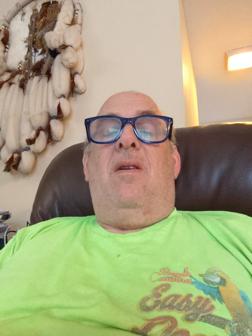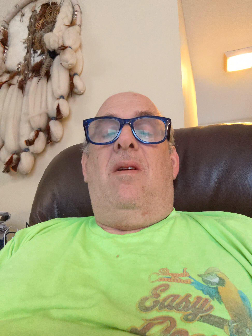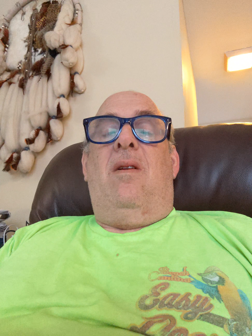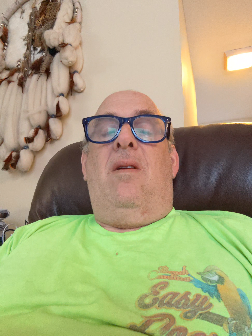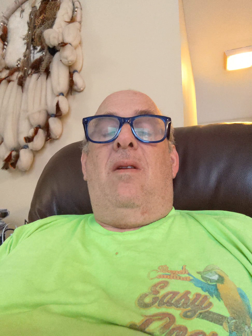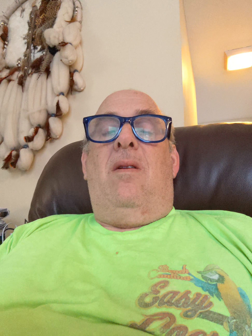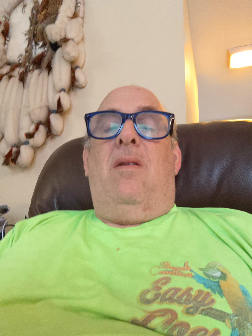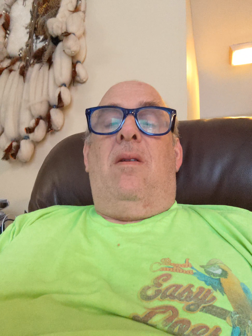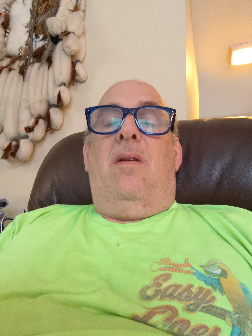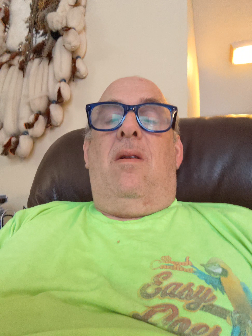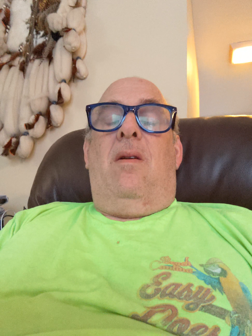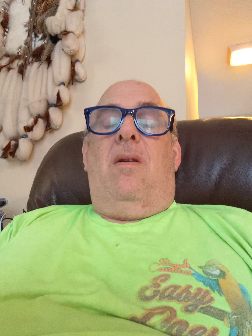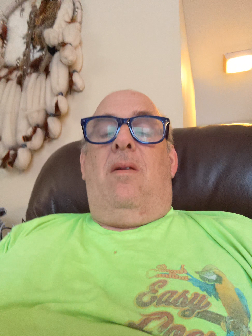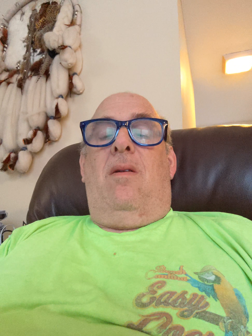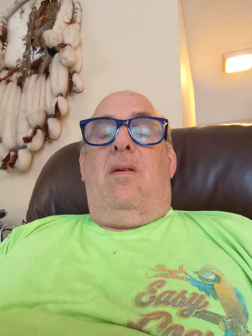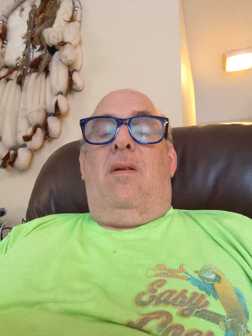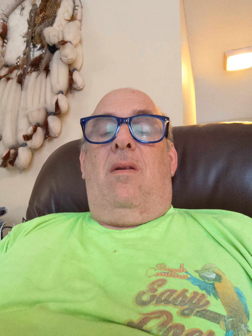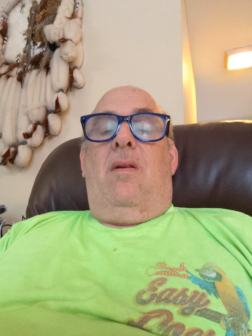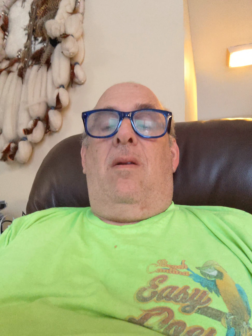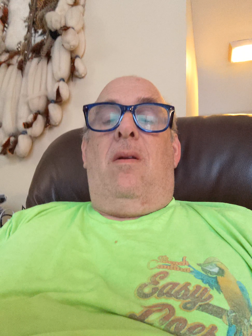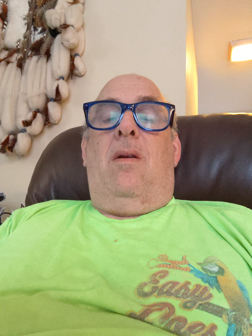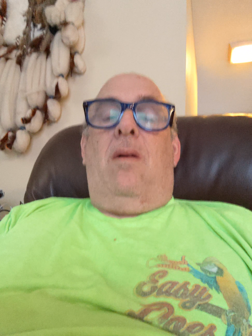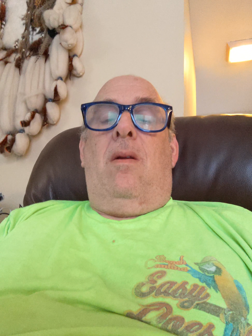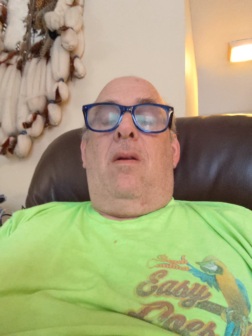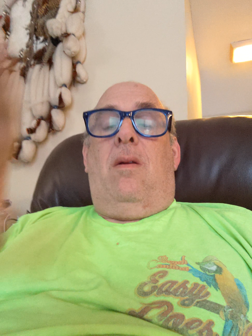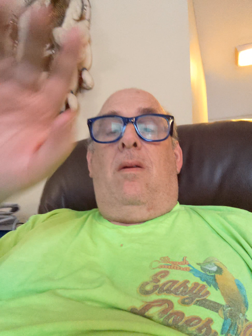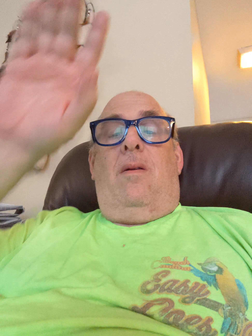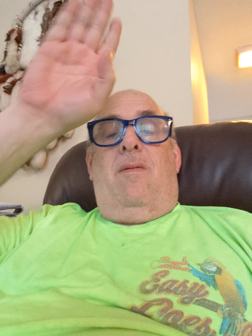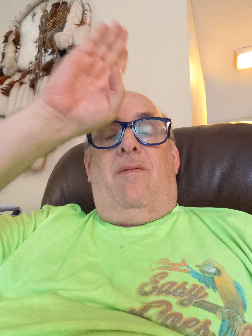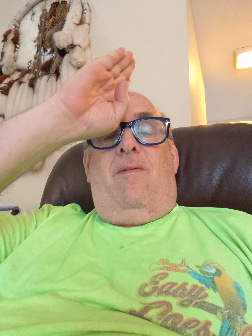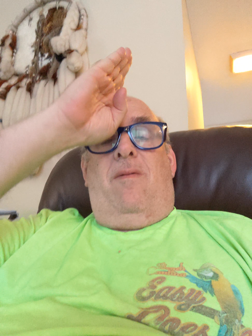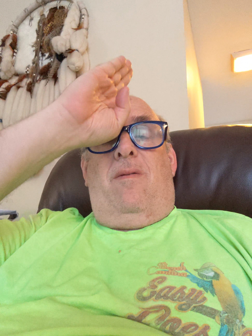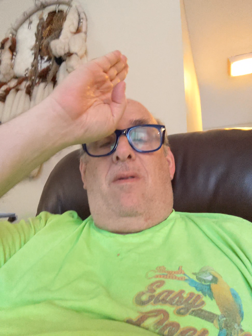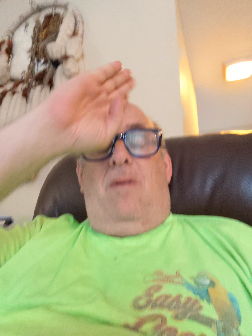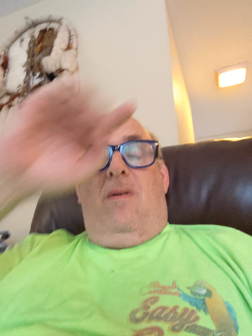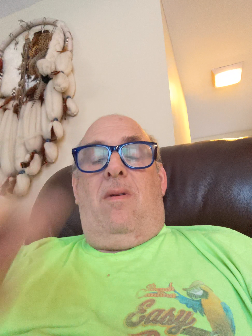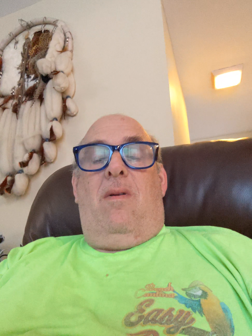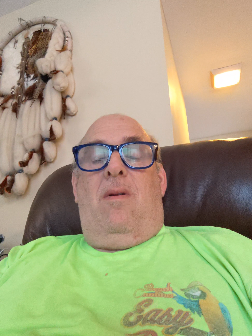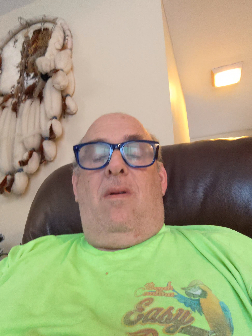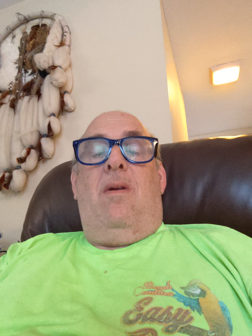fireman